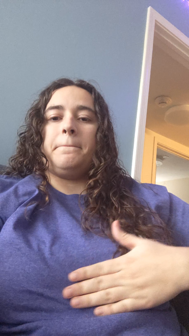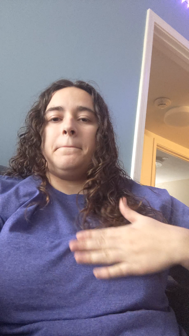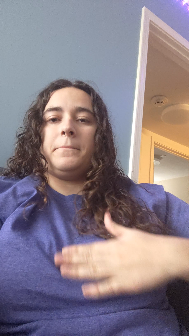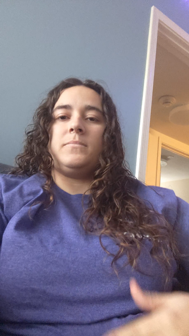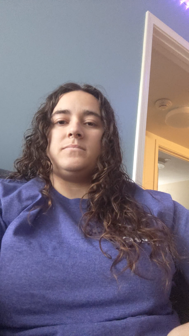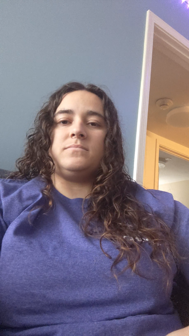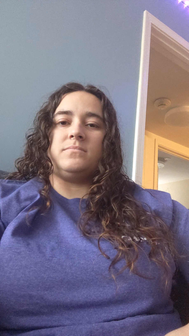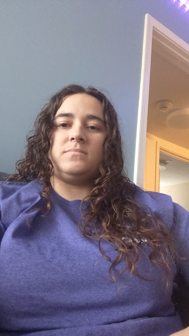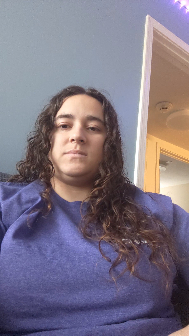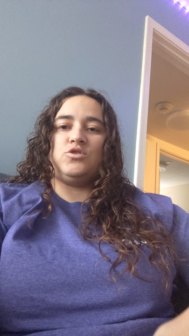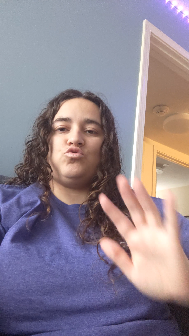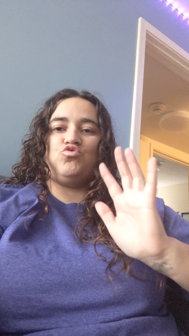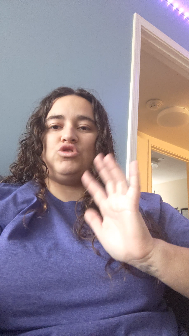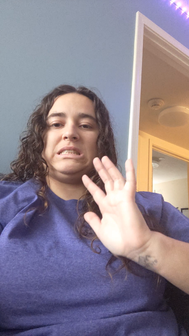cheese